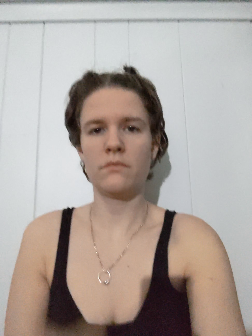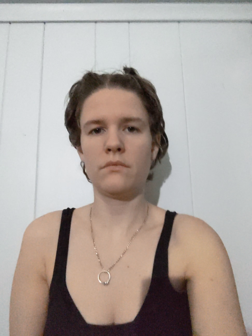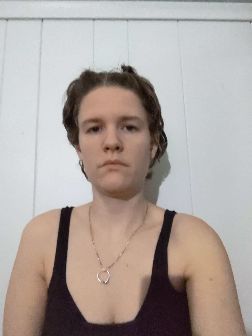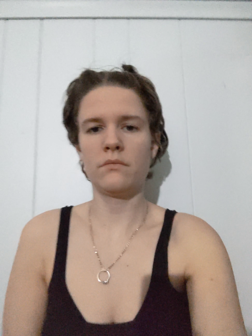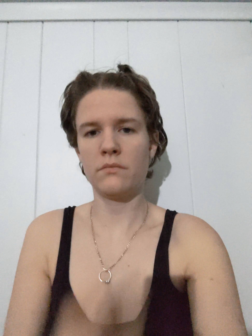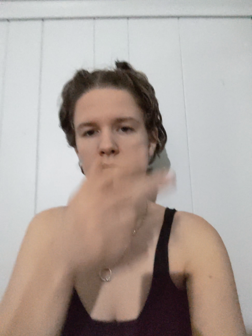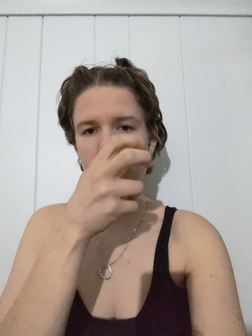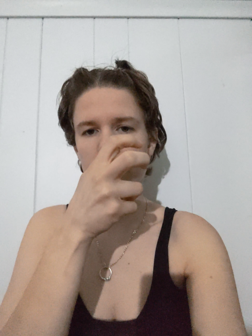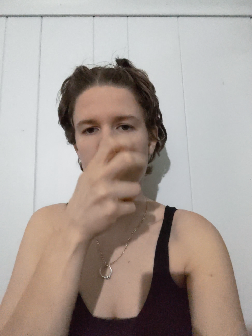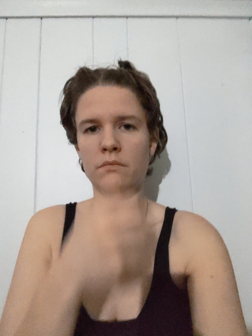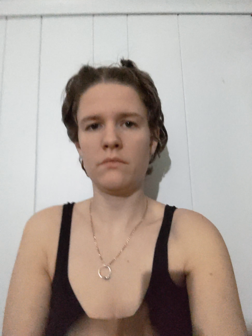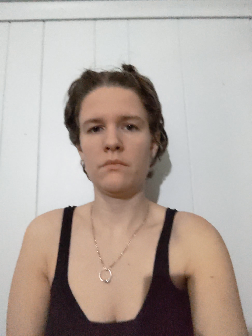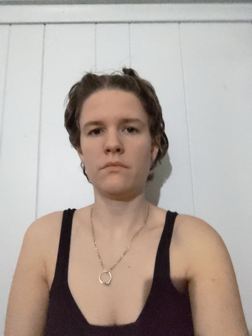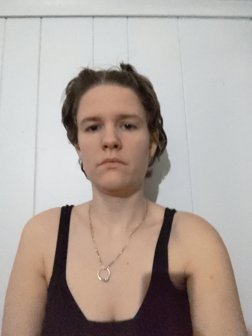bug